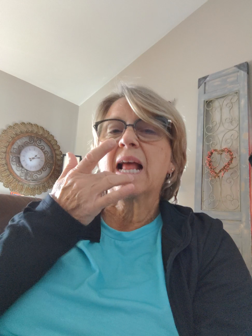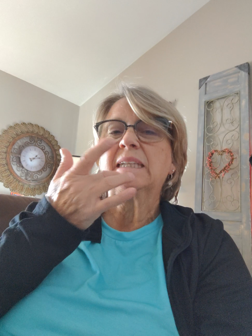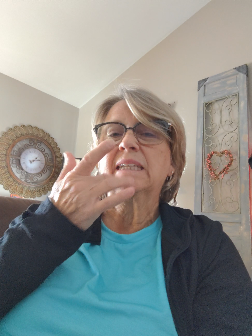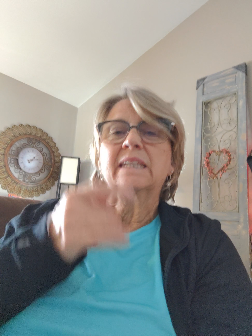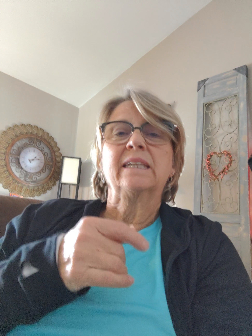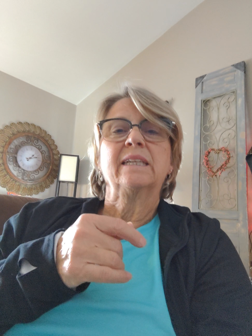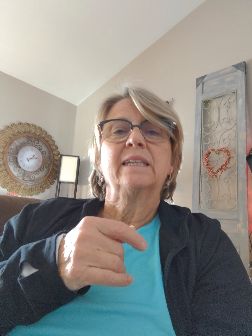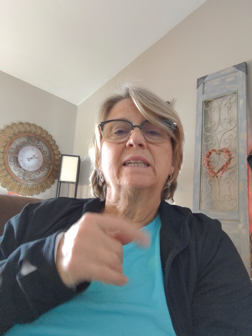taste